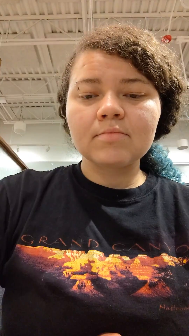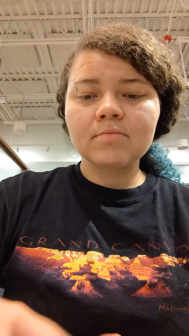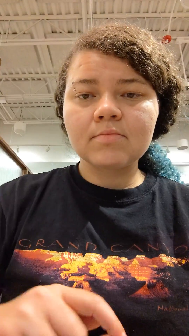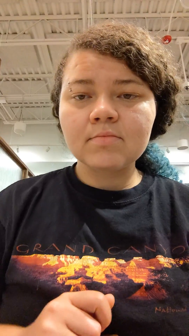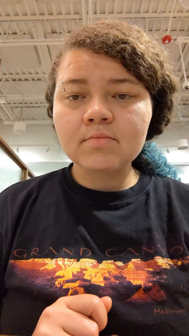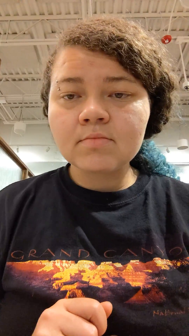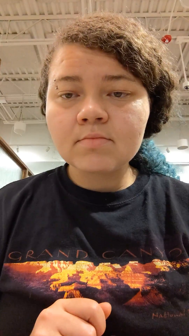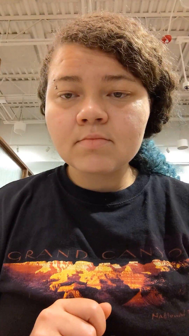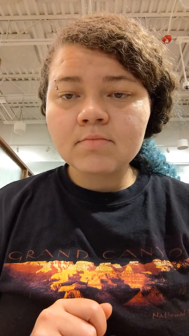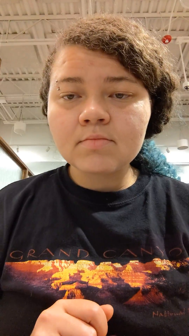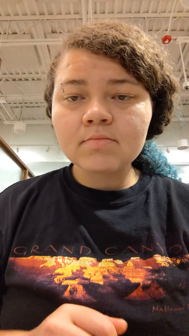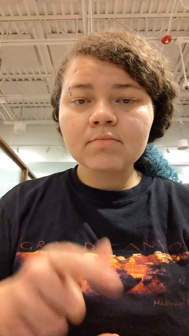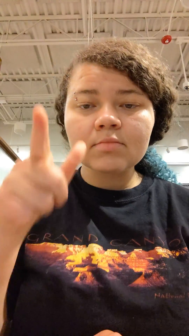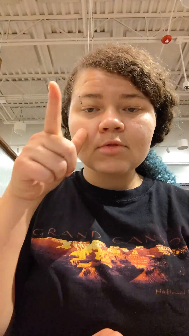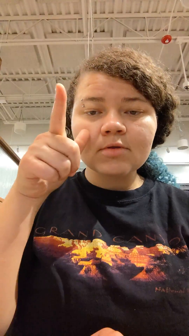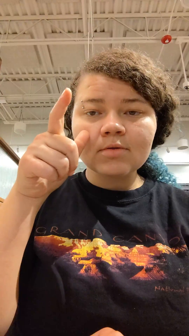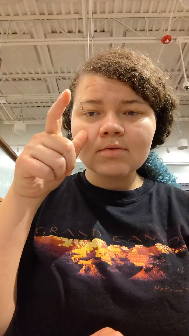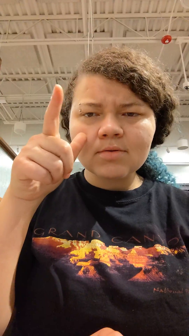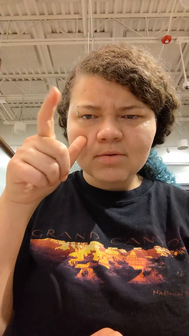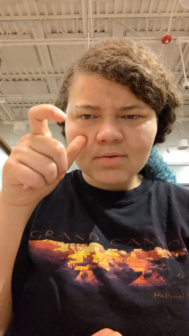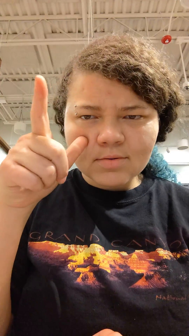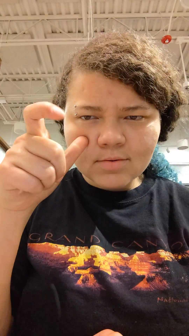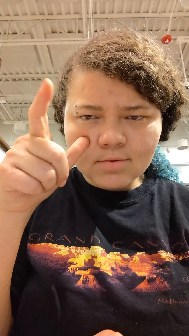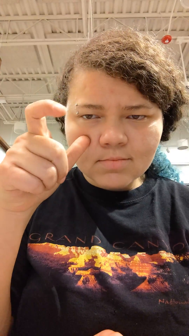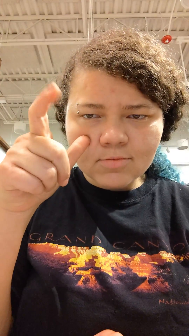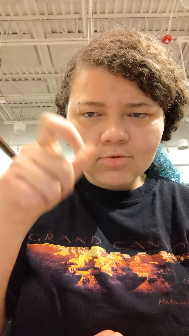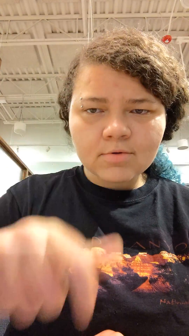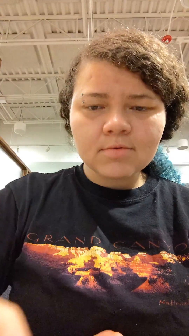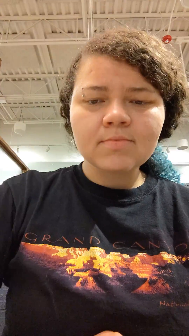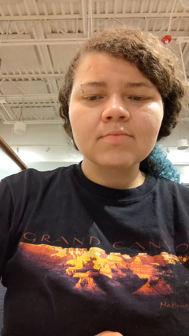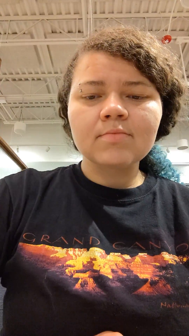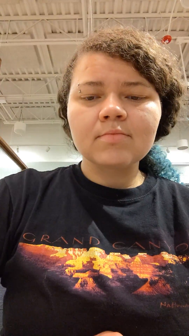camera